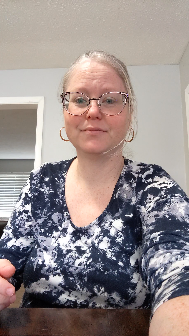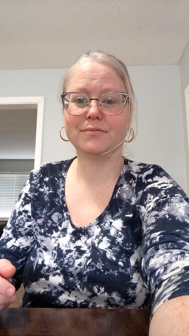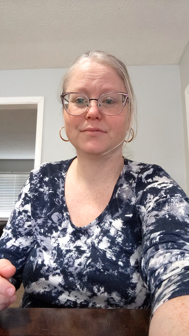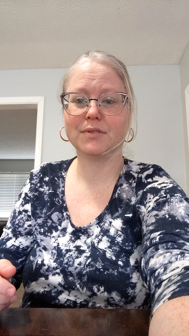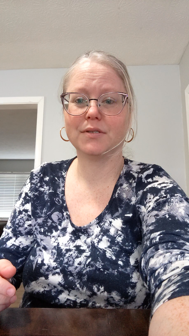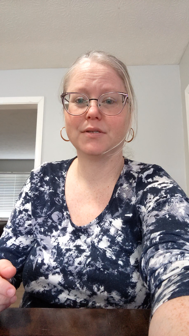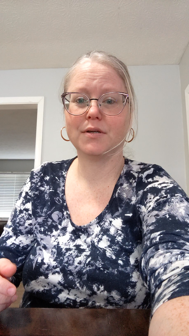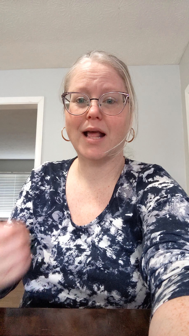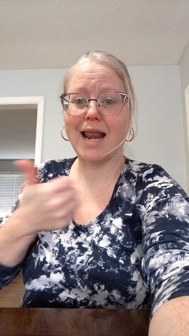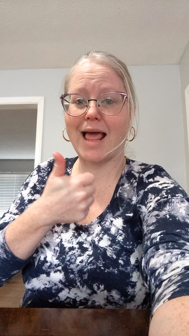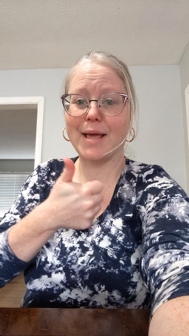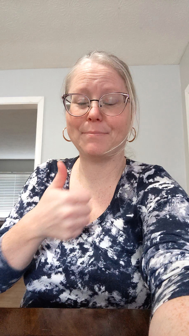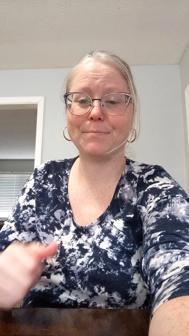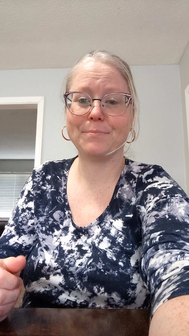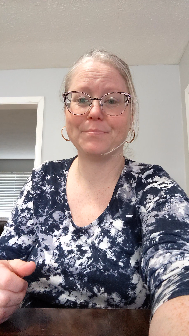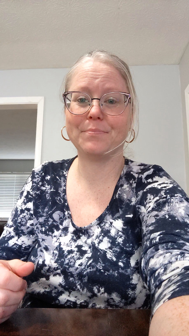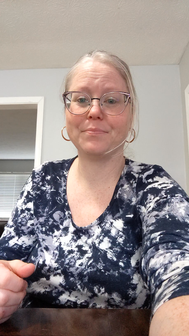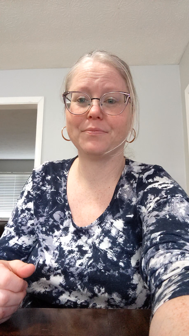game